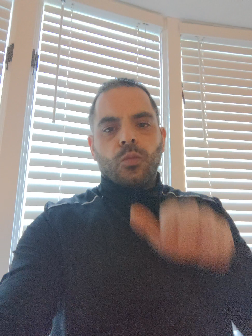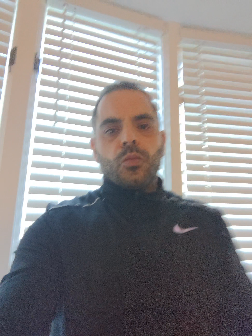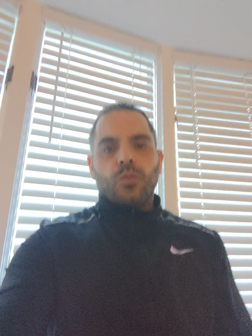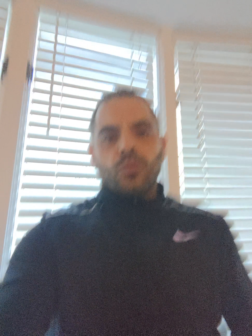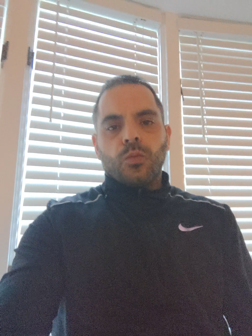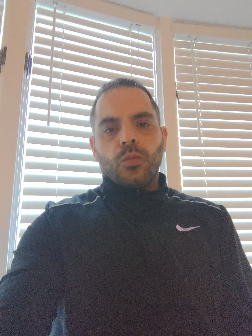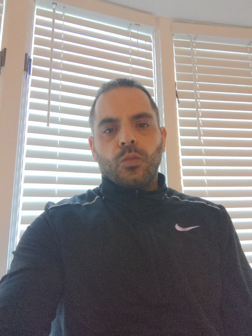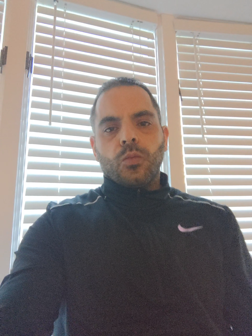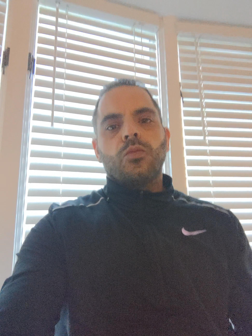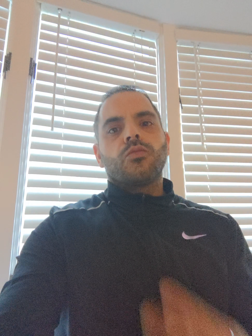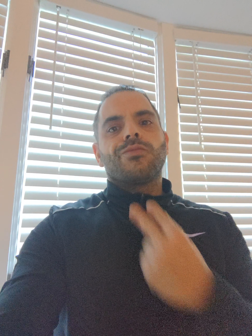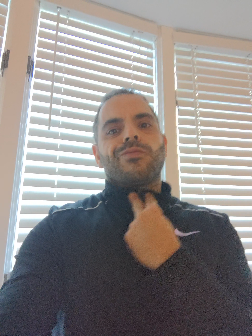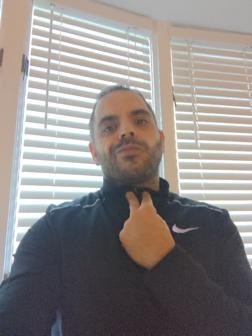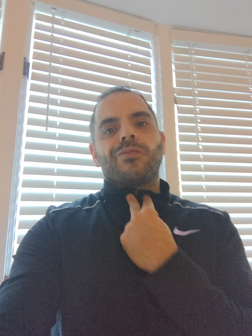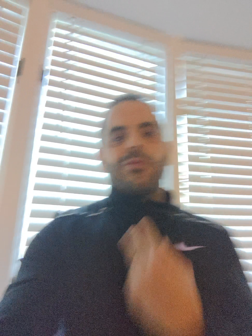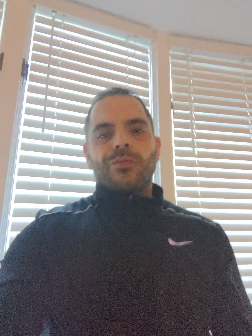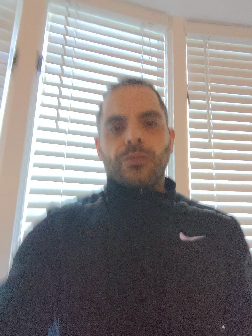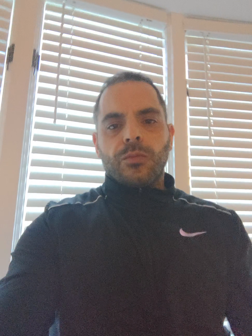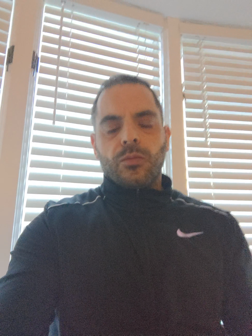stuck